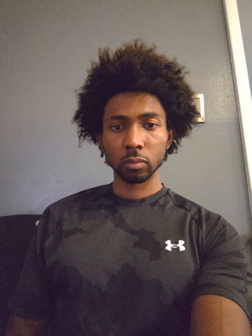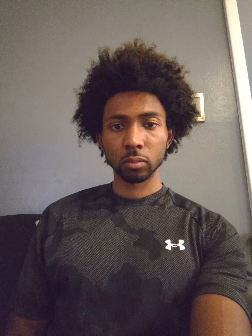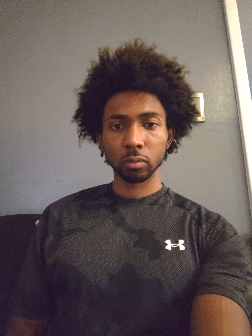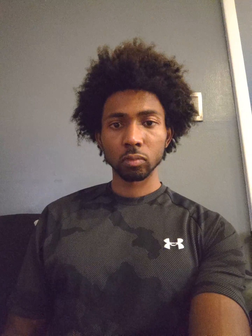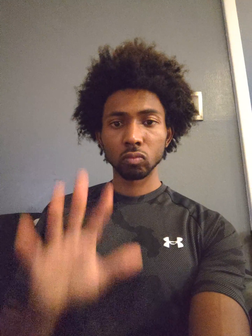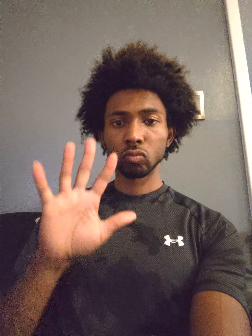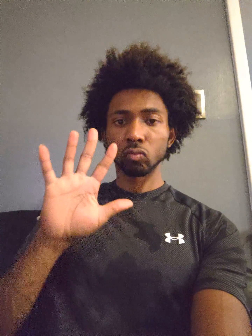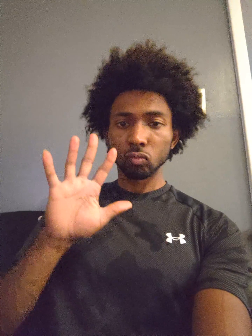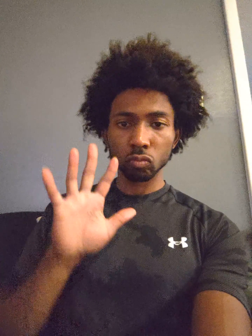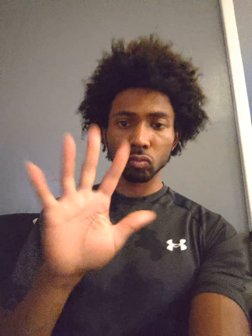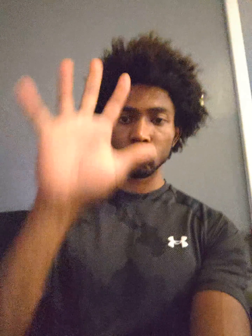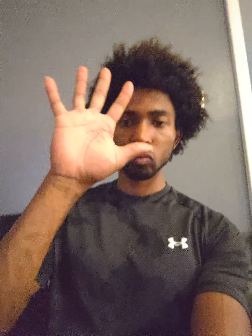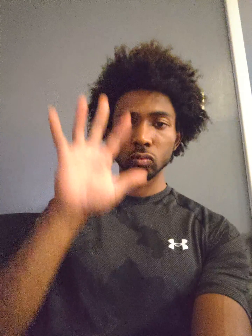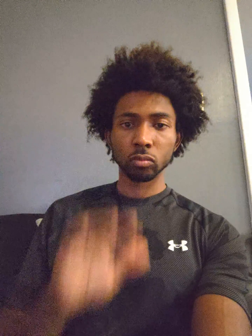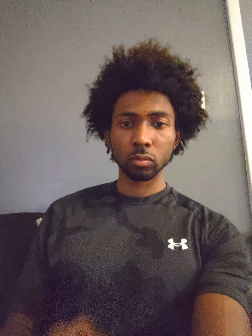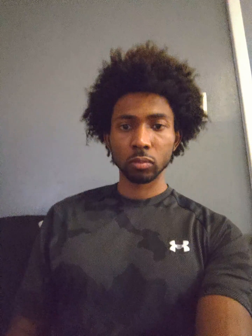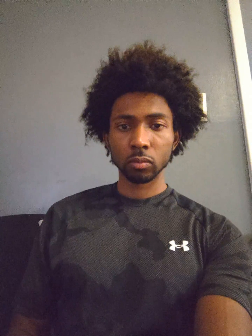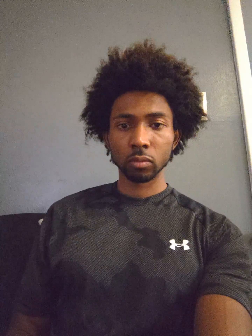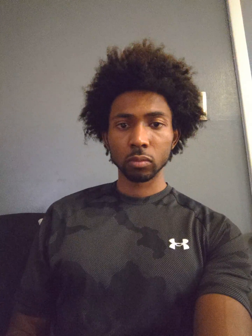give me five